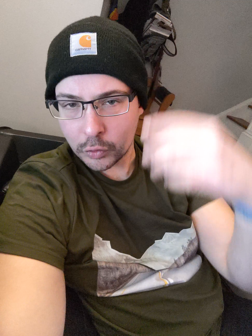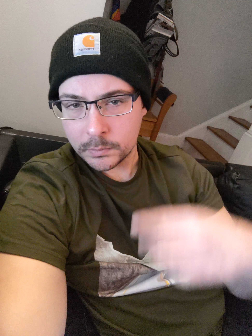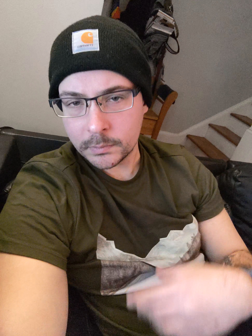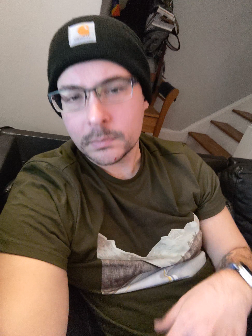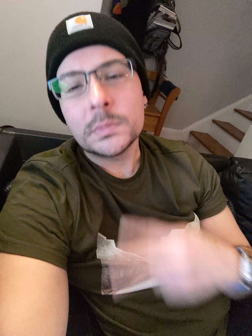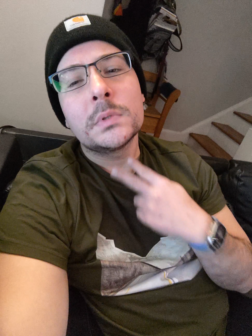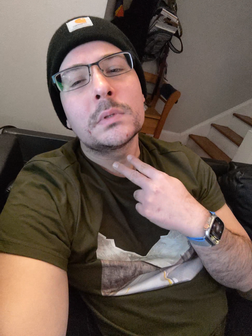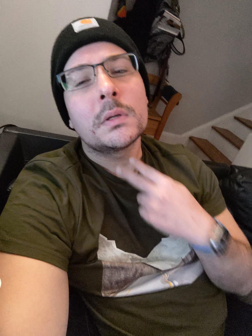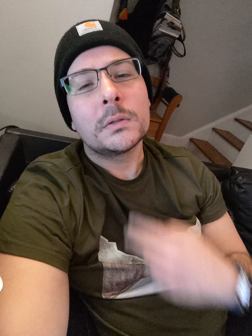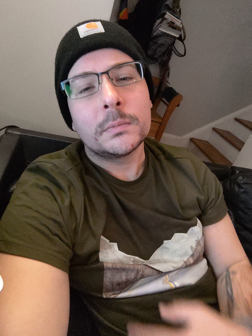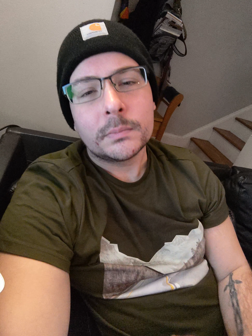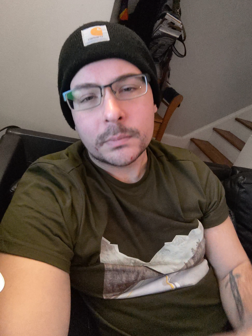stuck